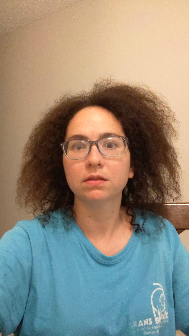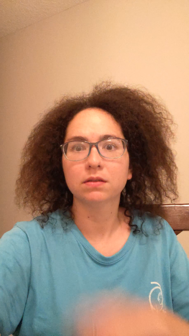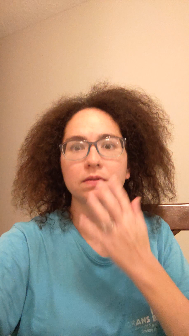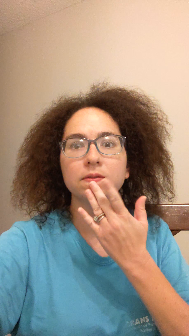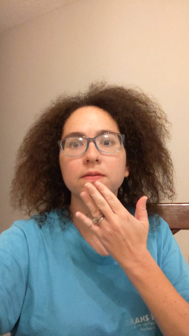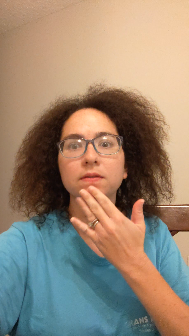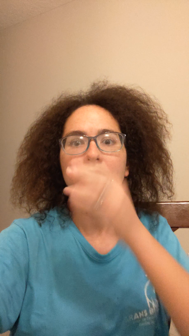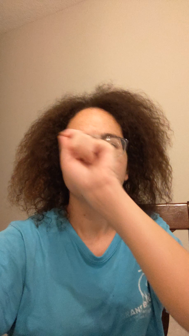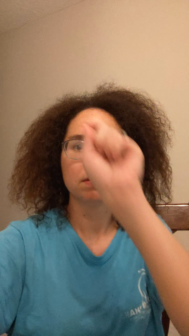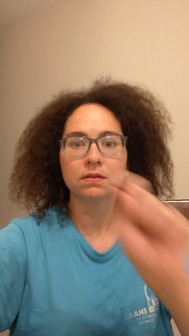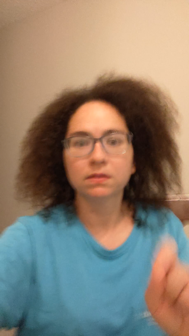crayon